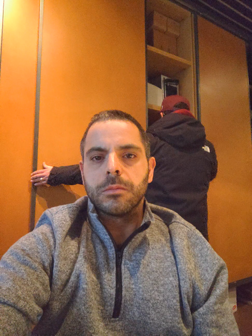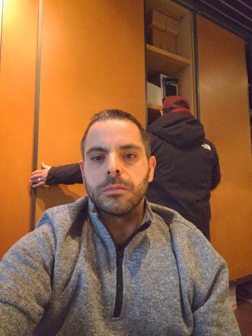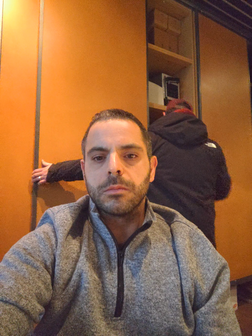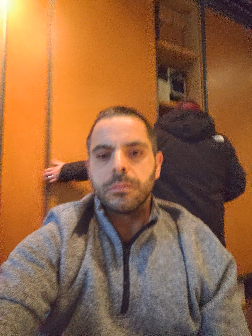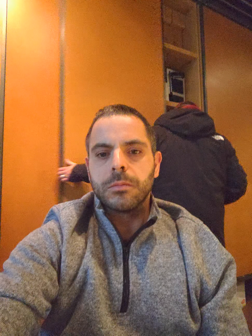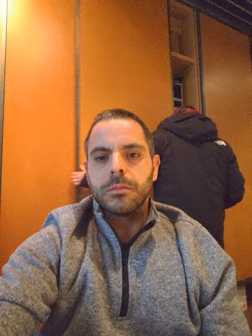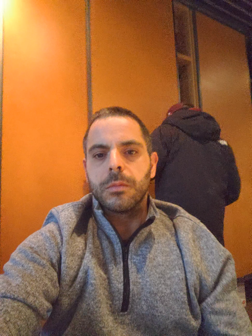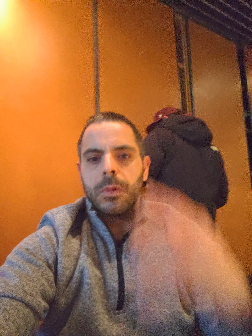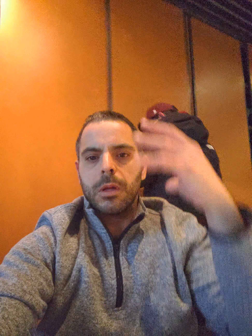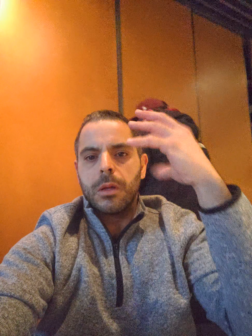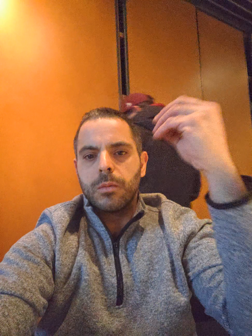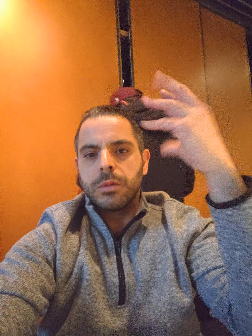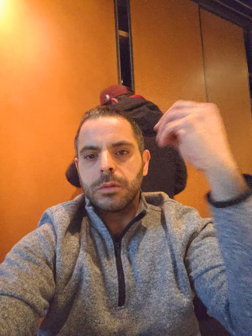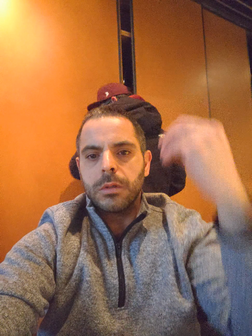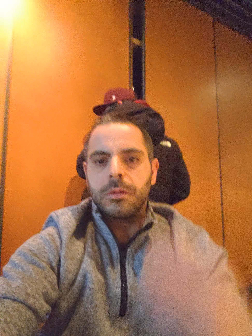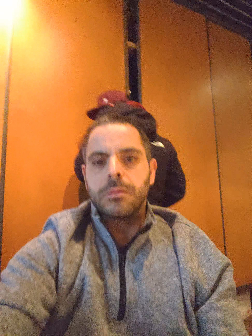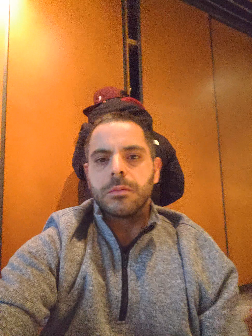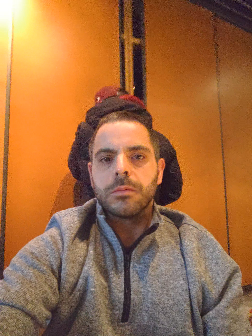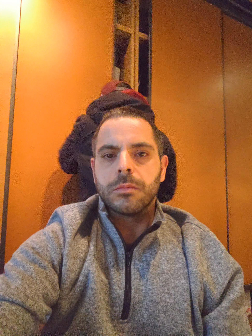outside